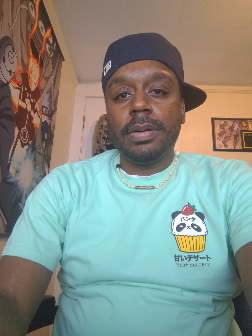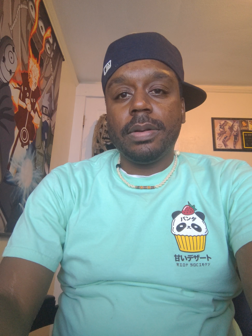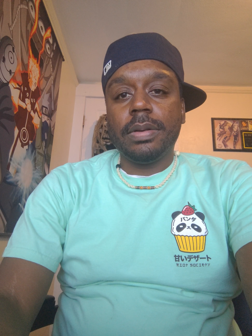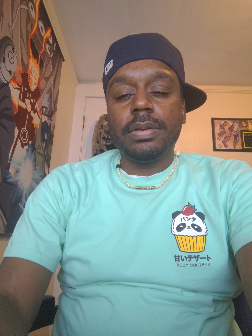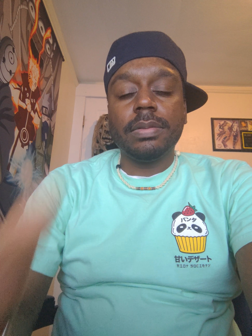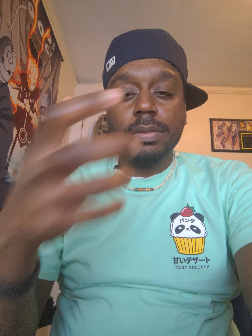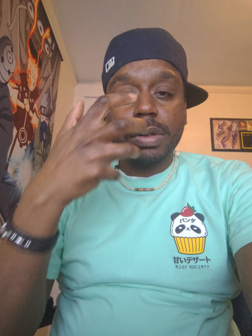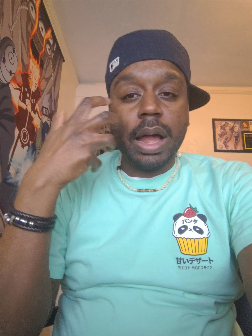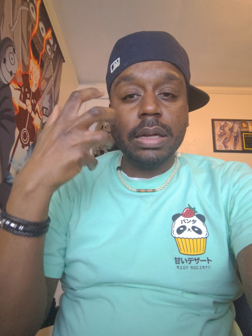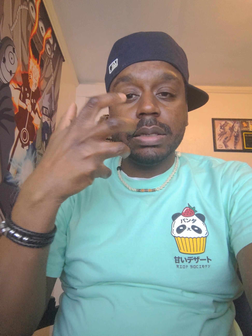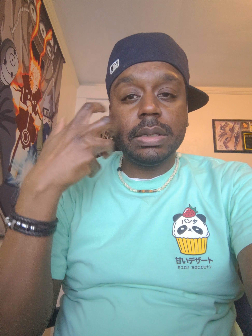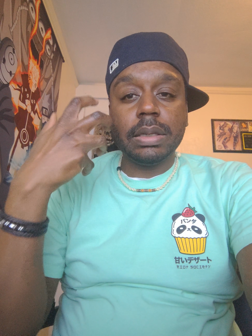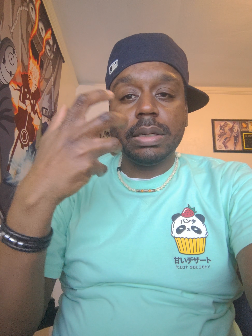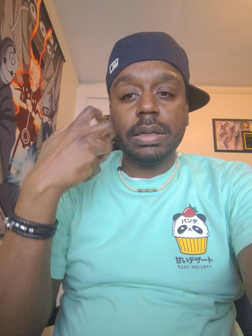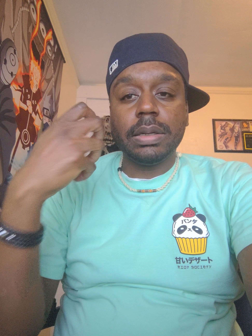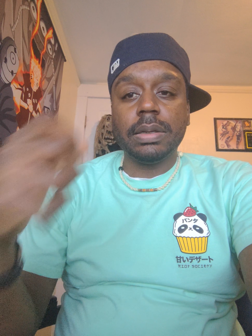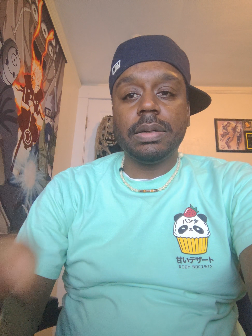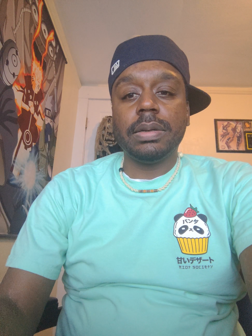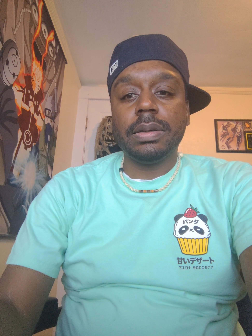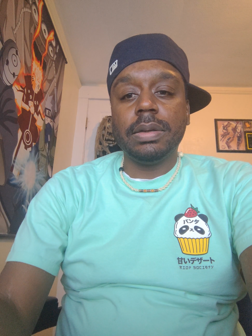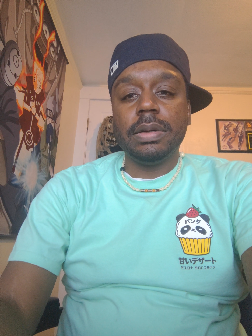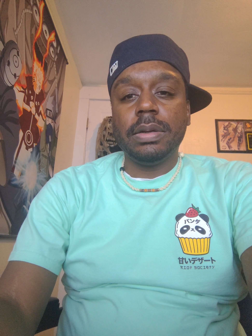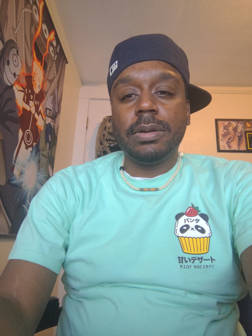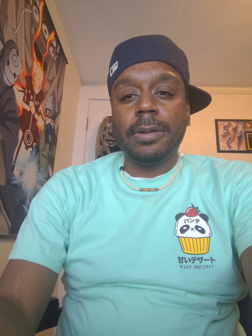tiger